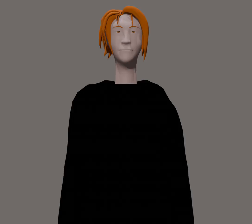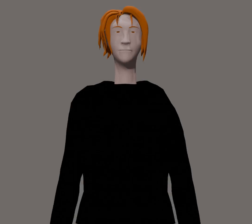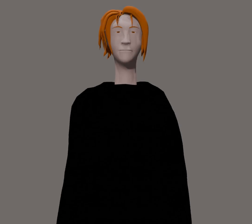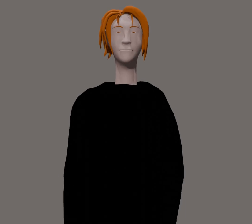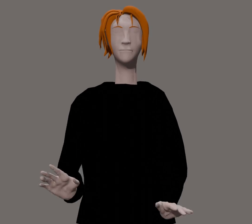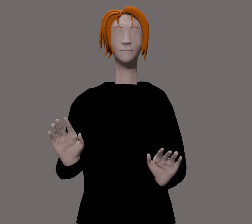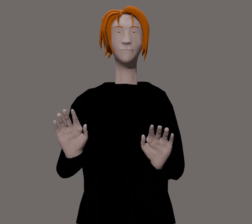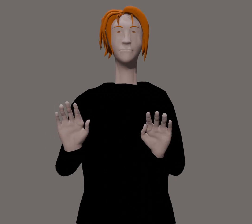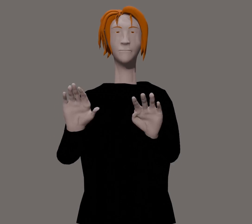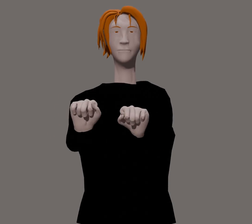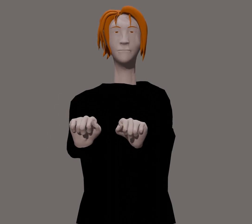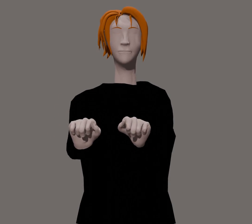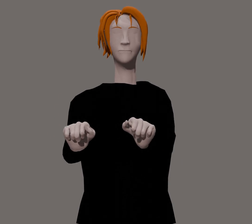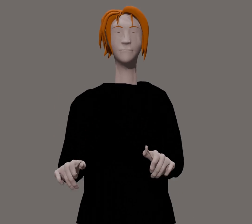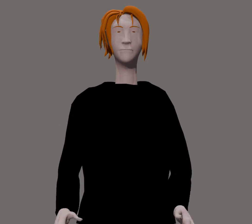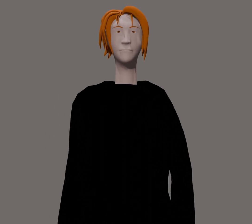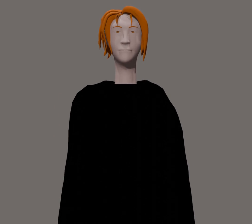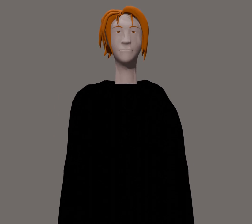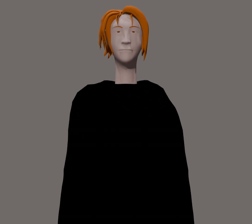Bust Arrest